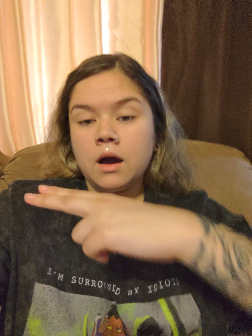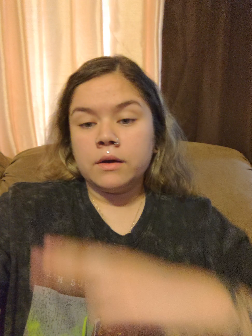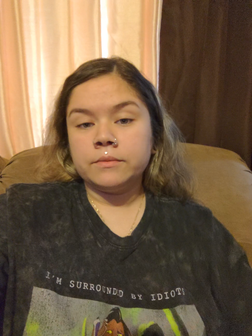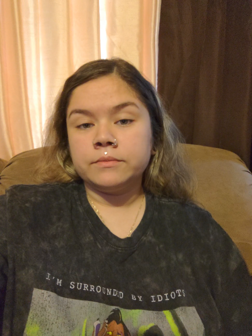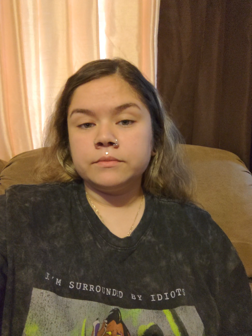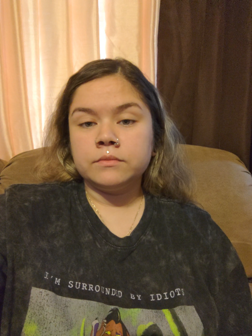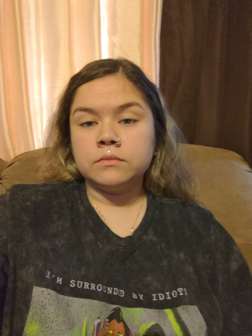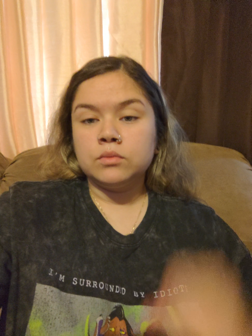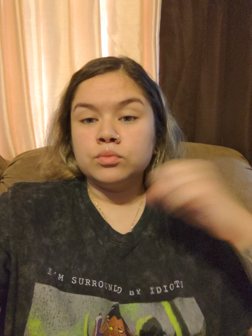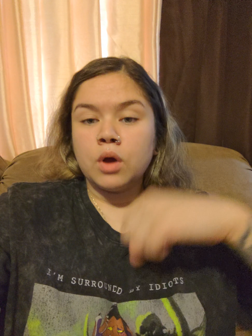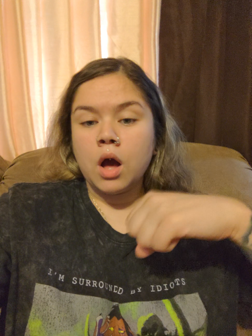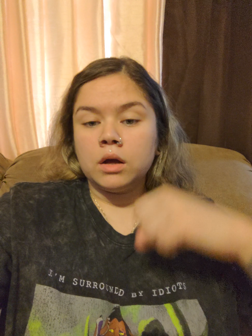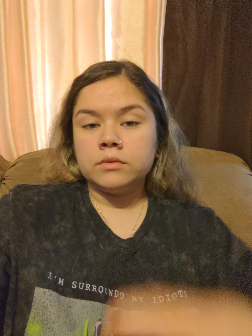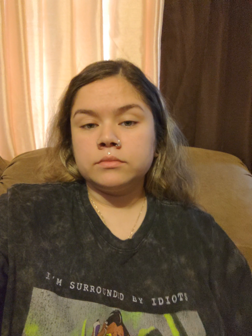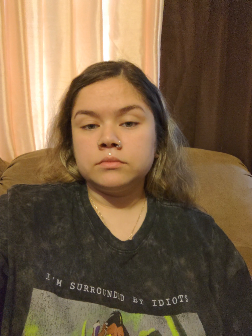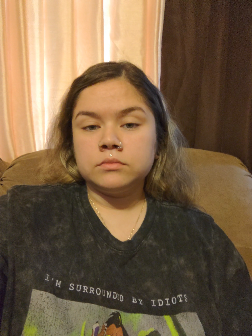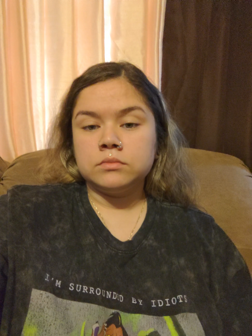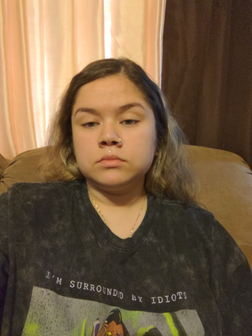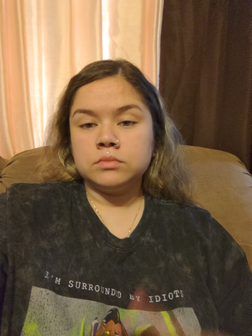rock